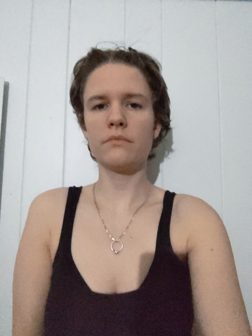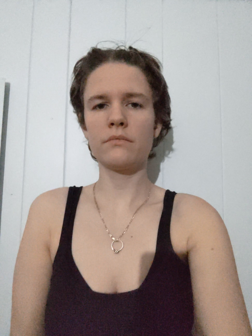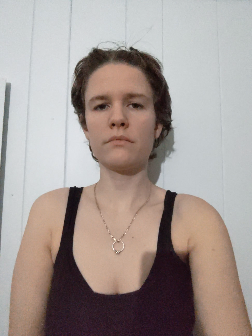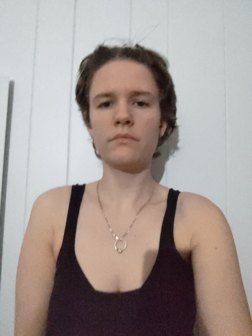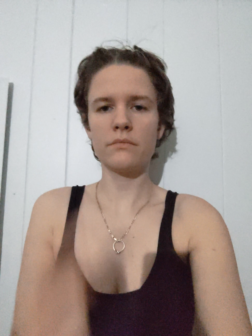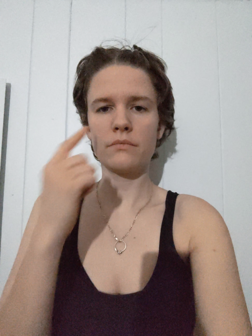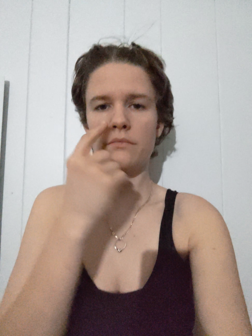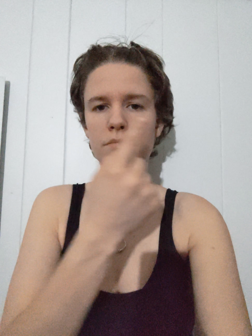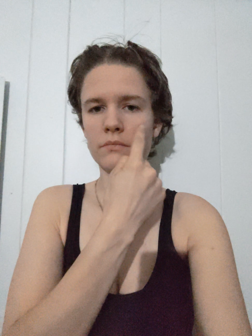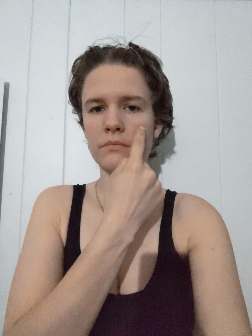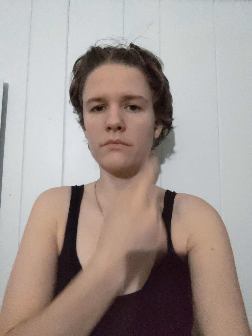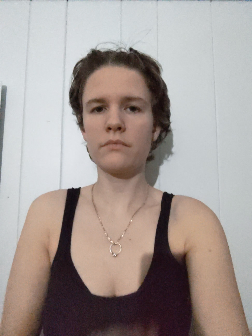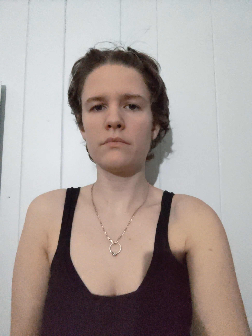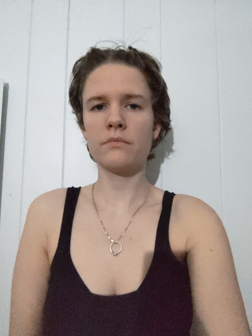eye